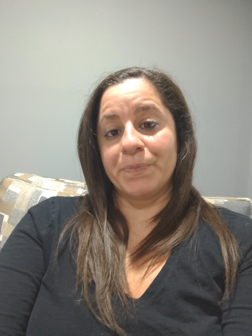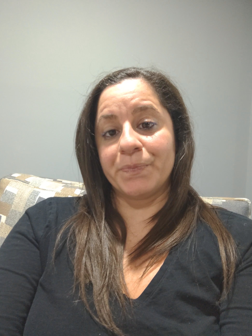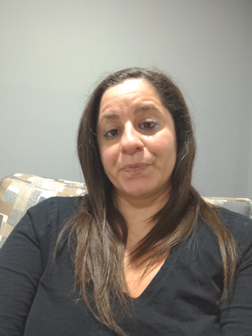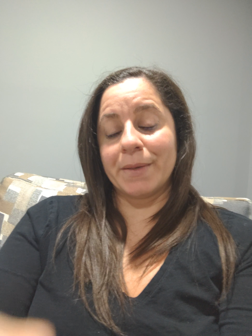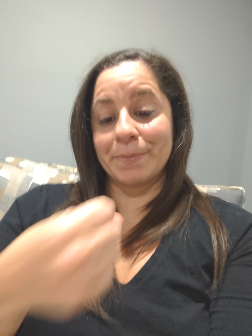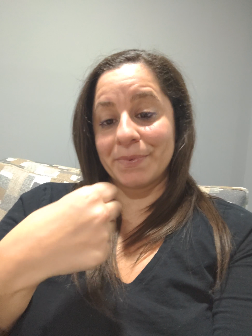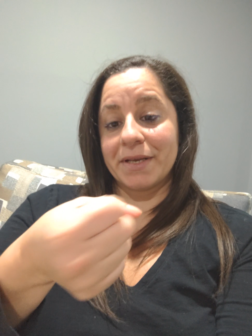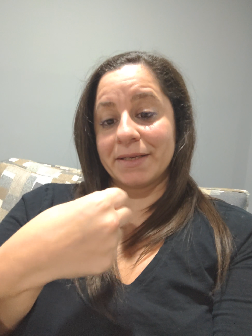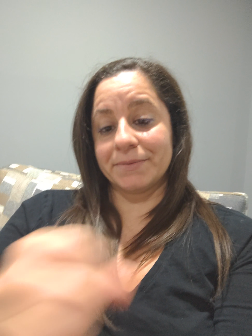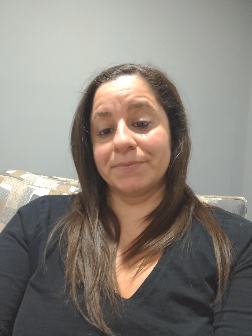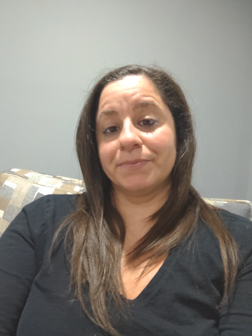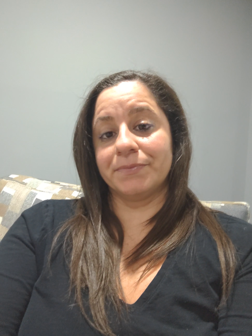make